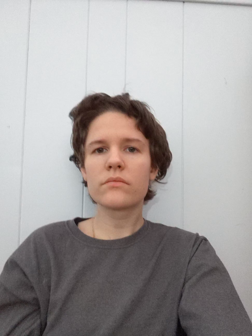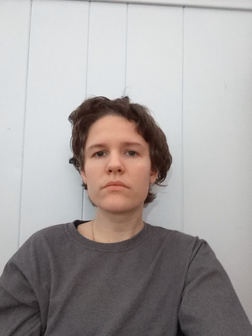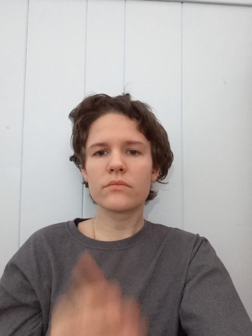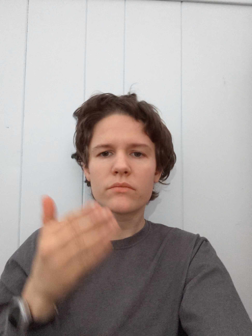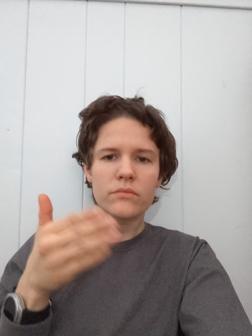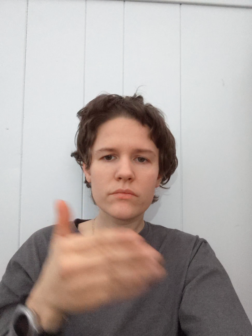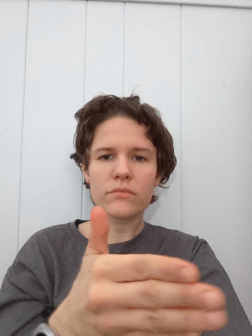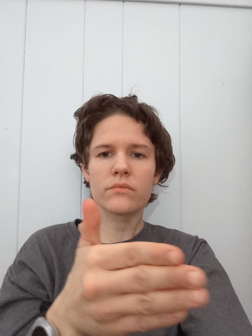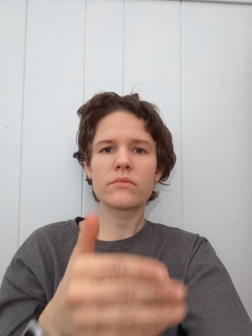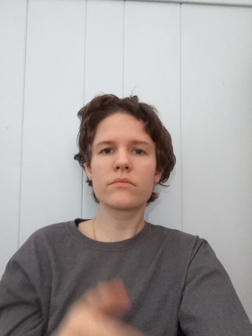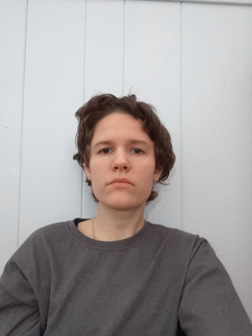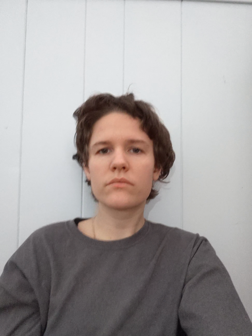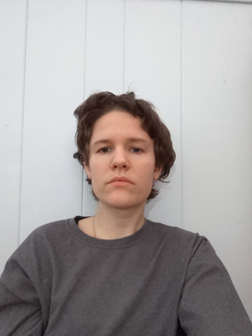fish